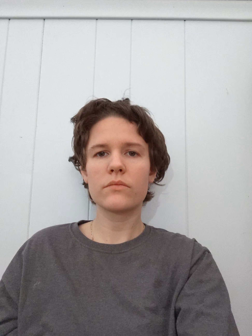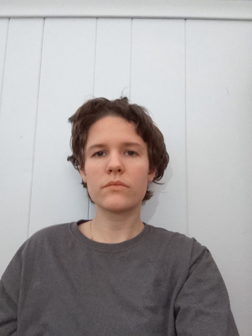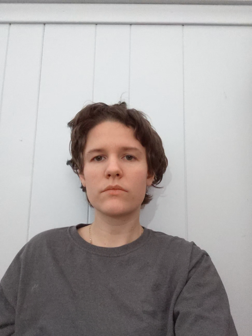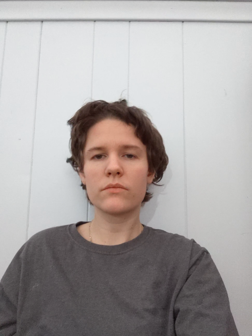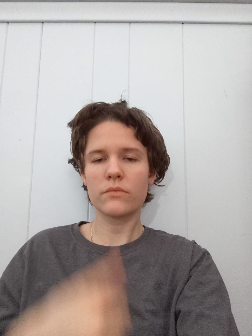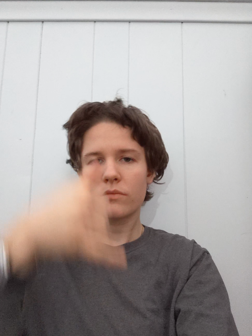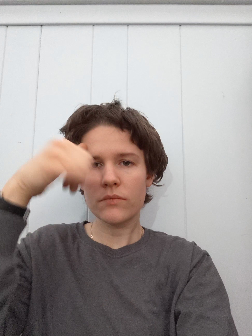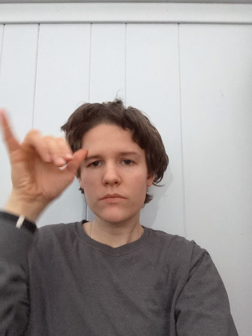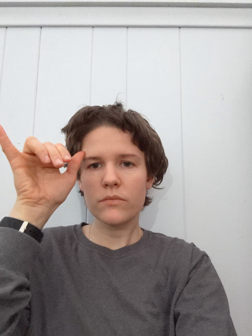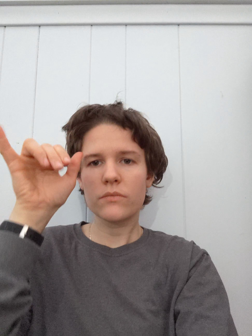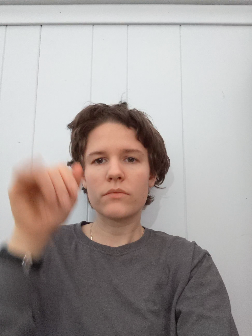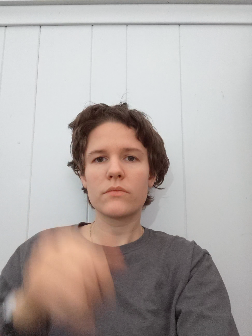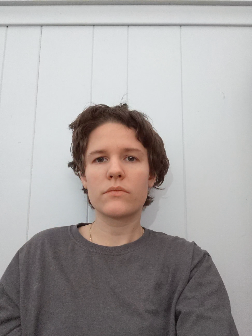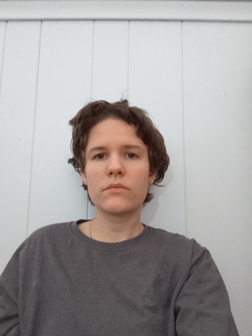cow